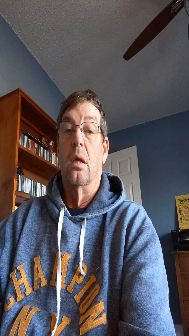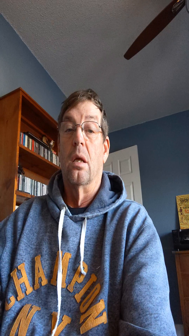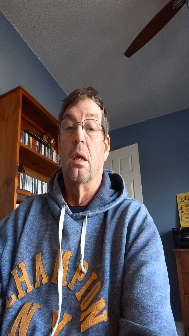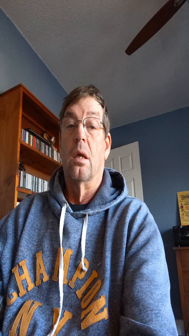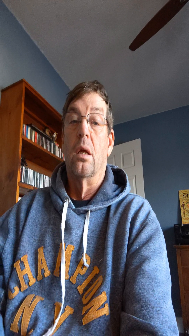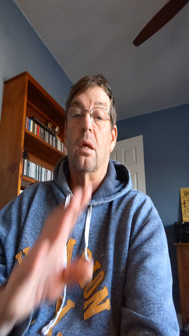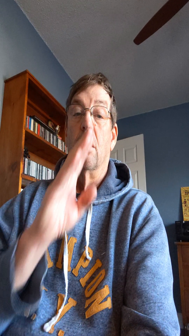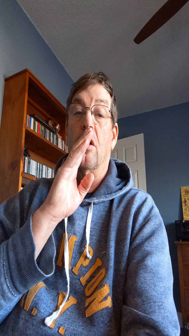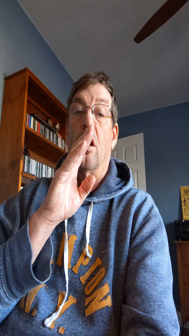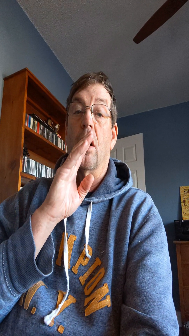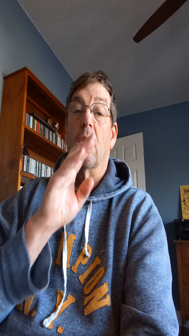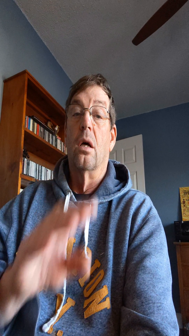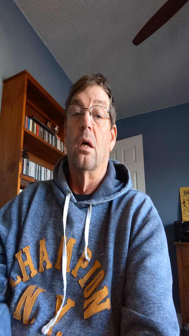talk